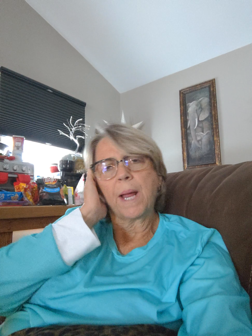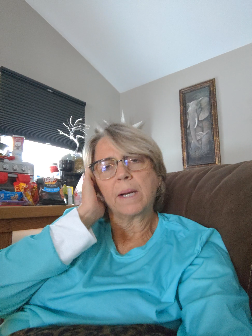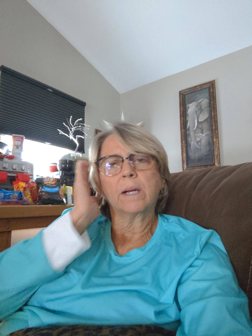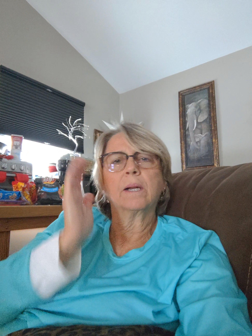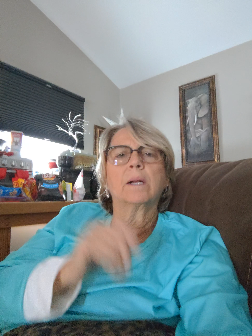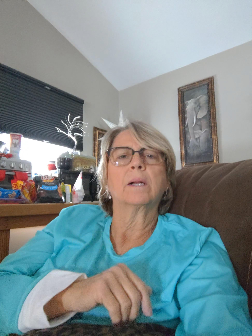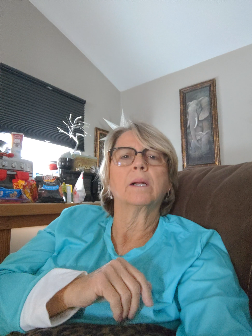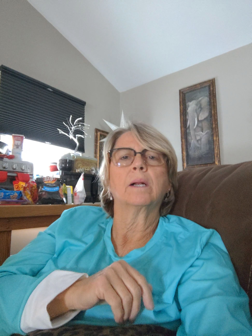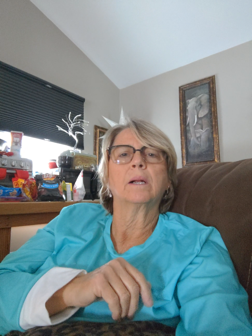bed